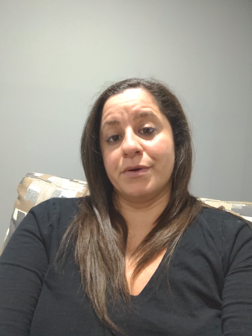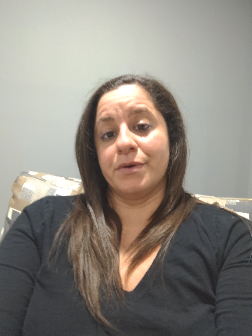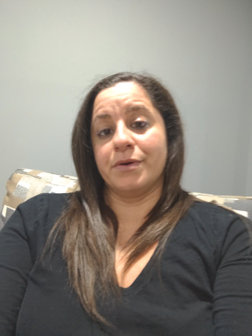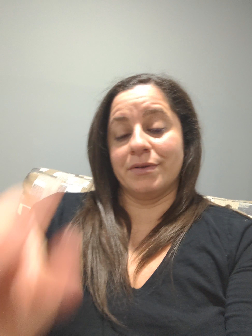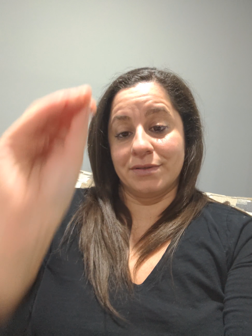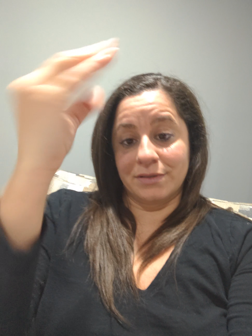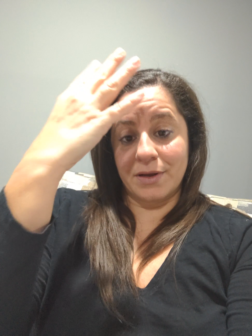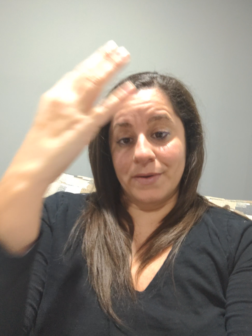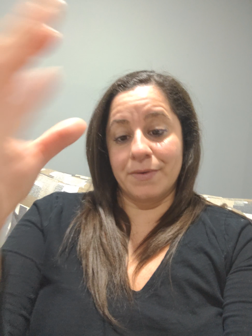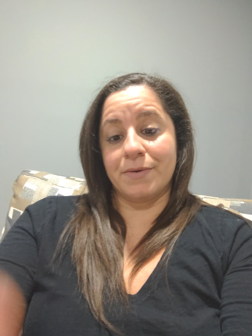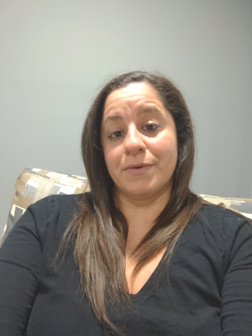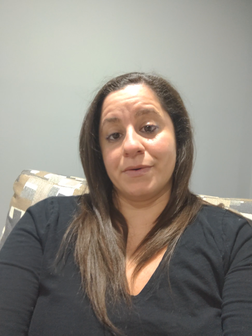sun